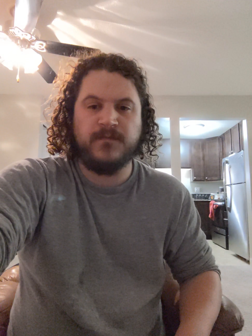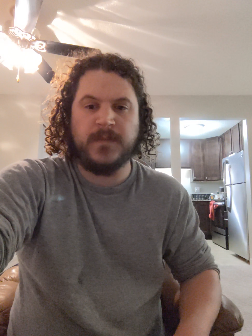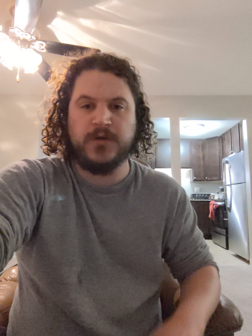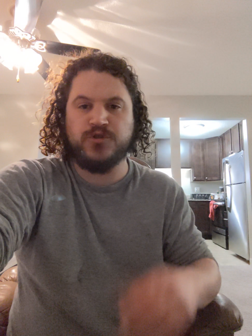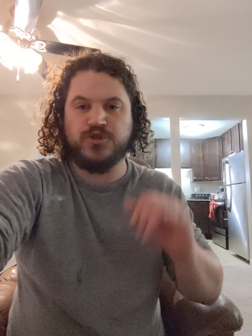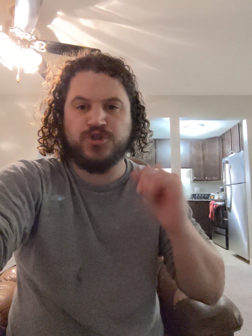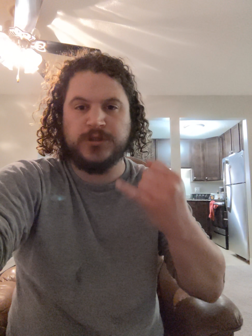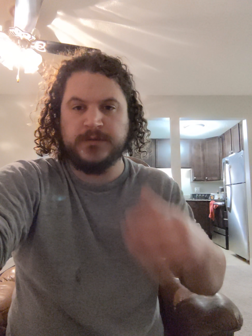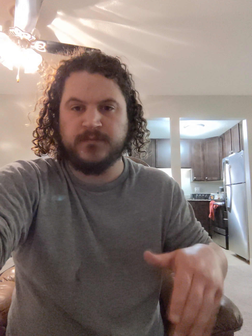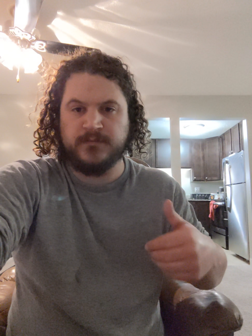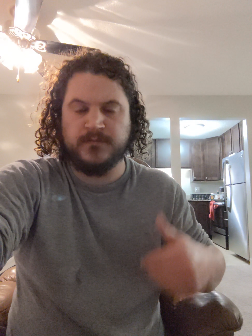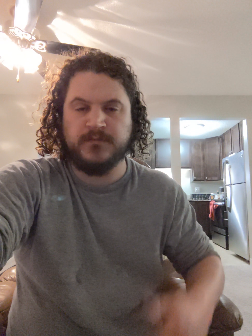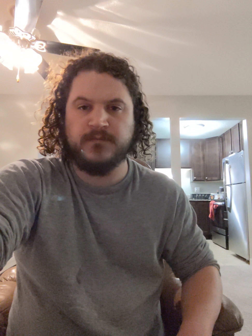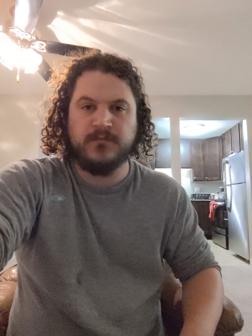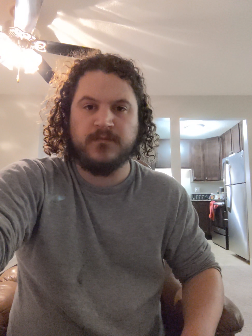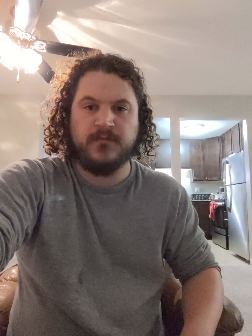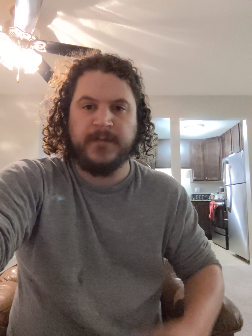jeans